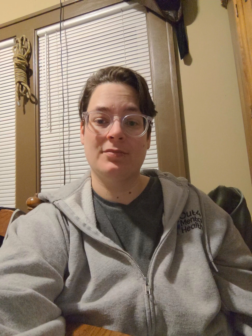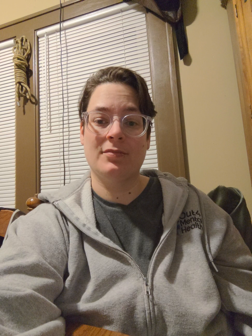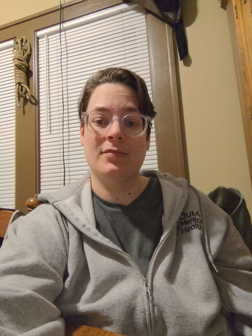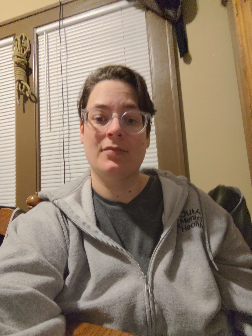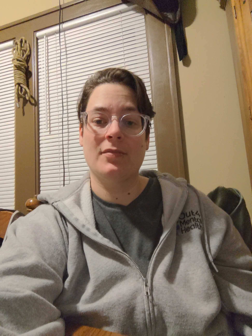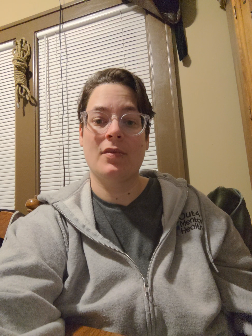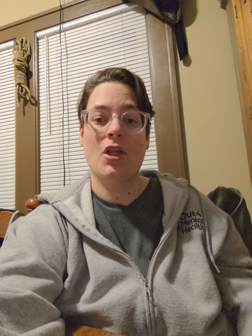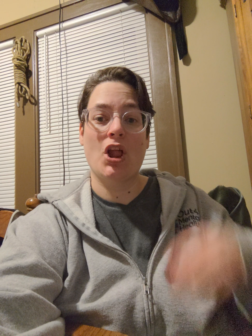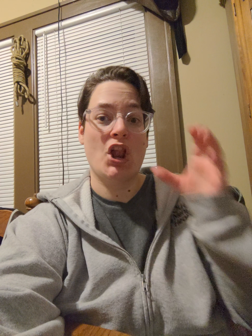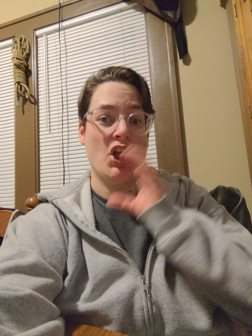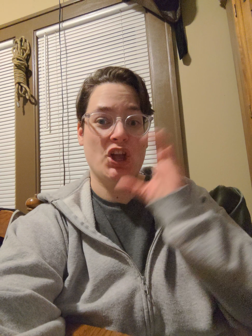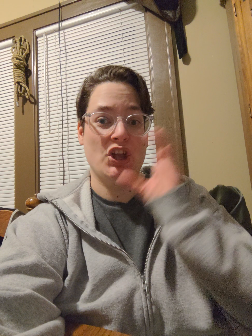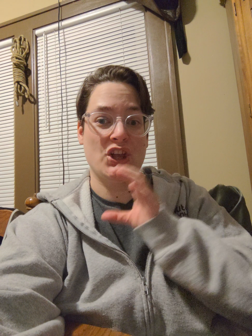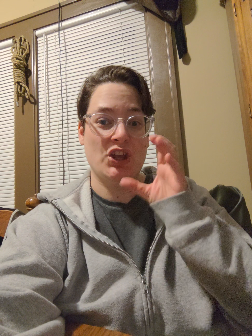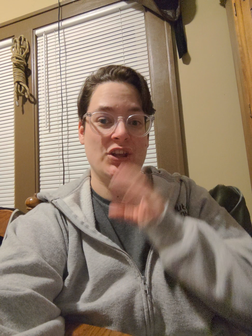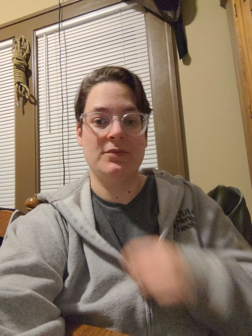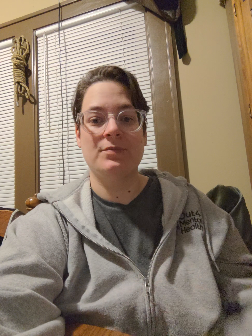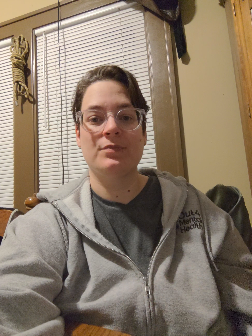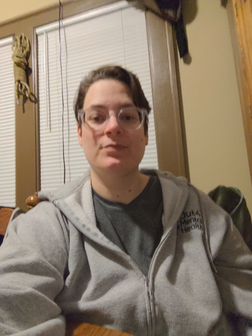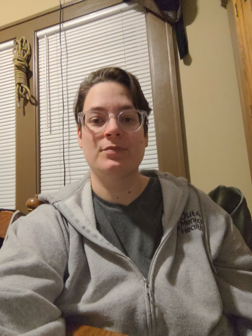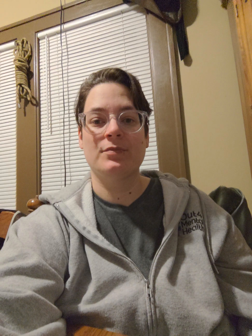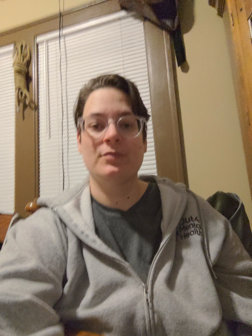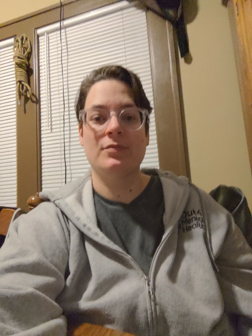look